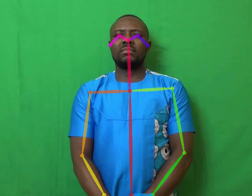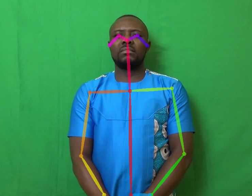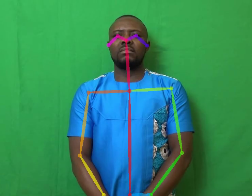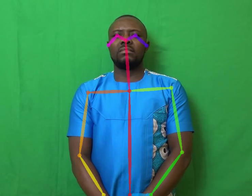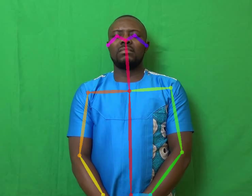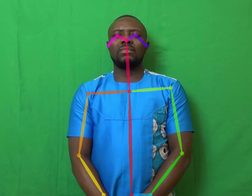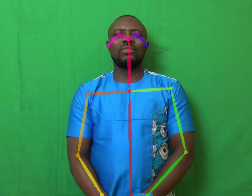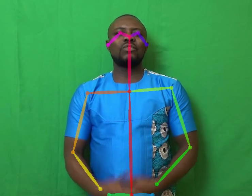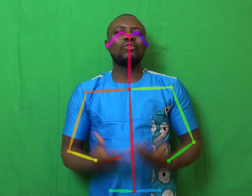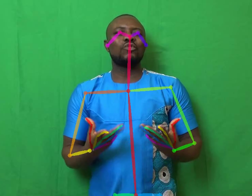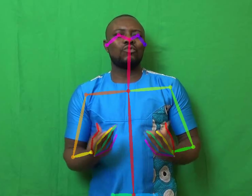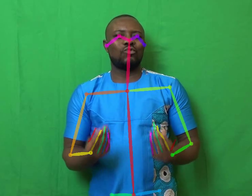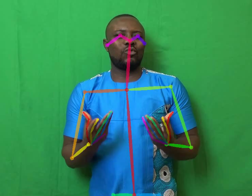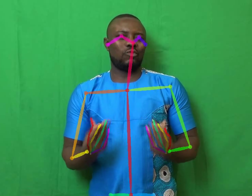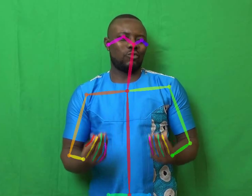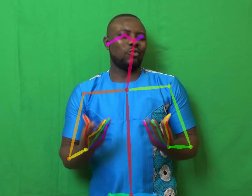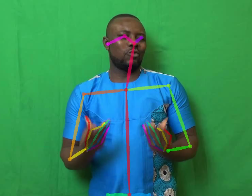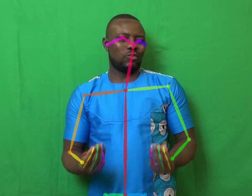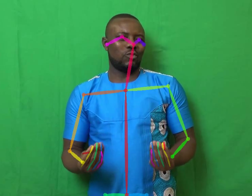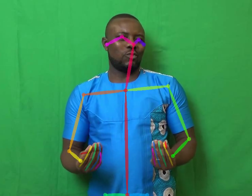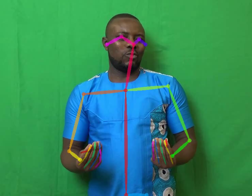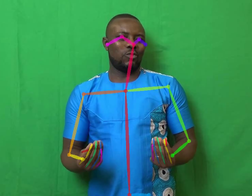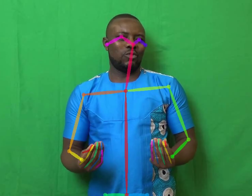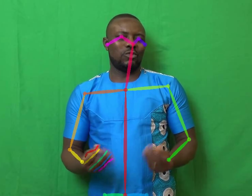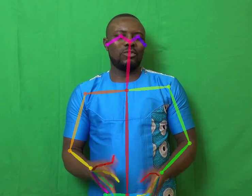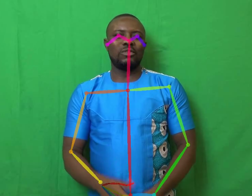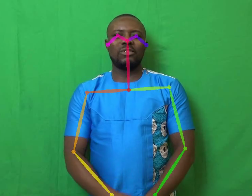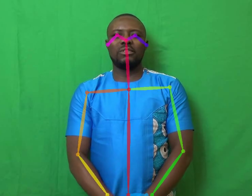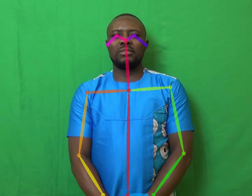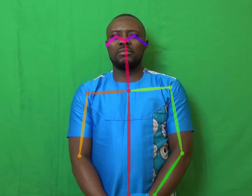soft